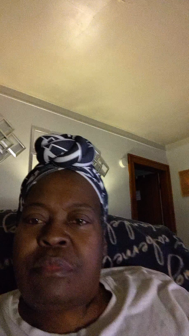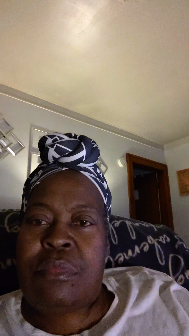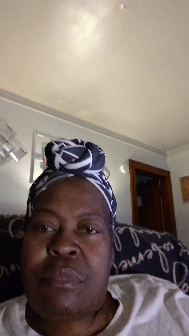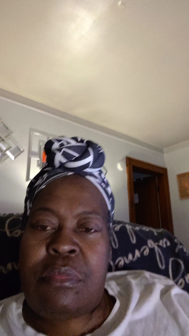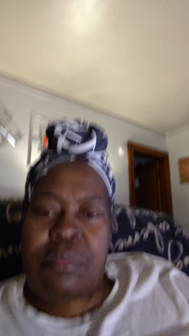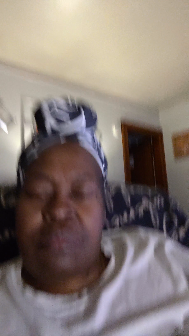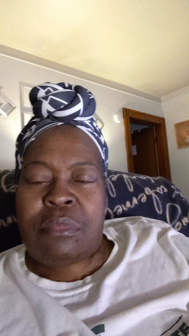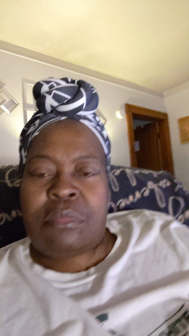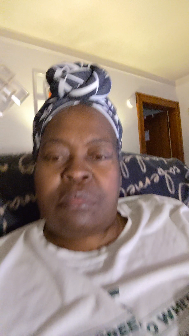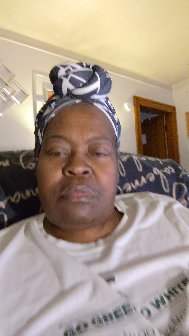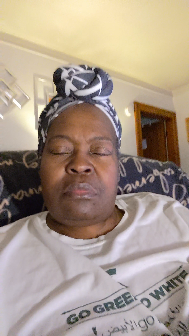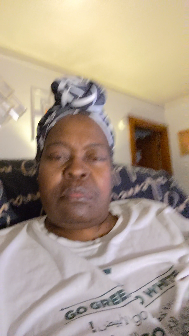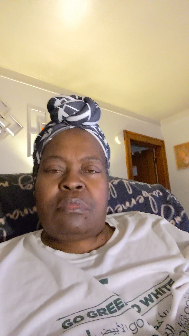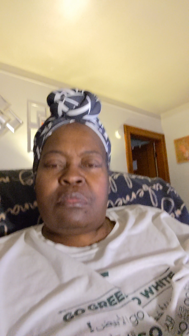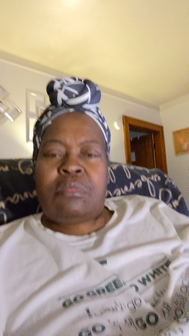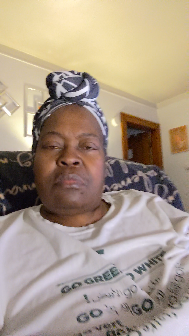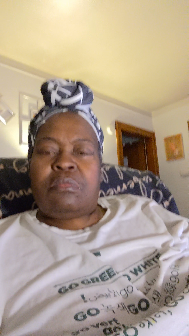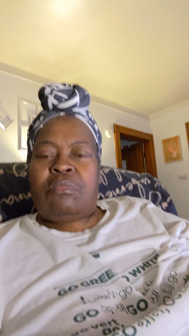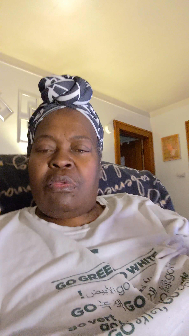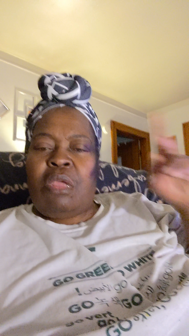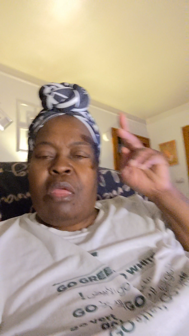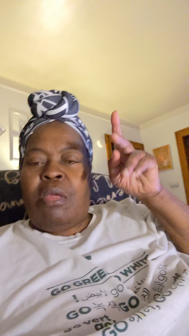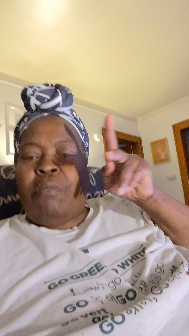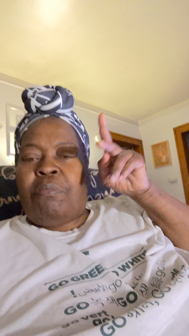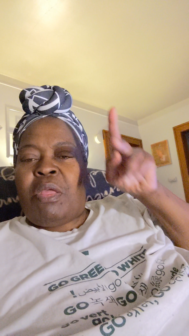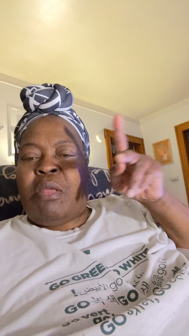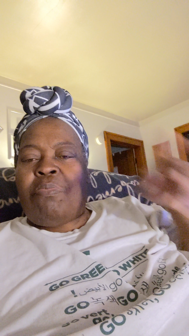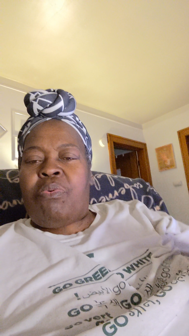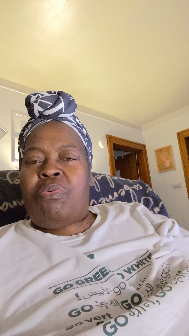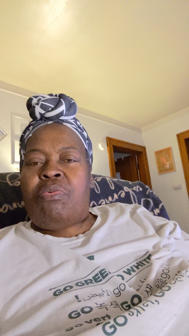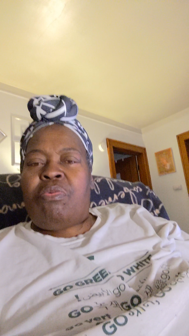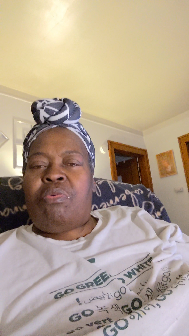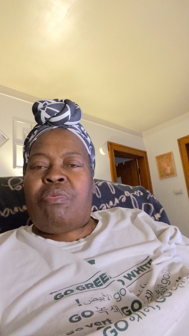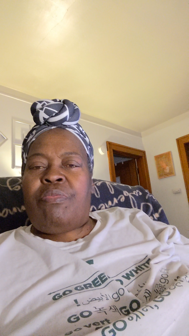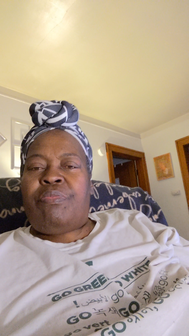people